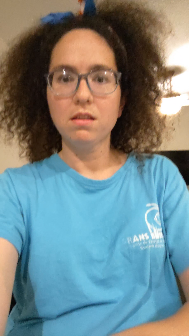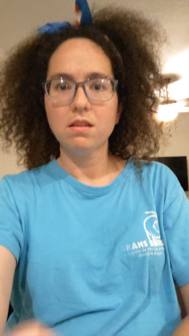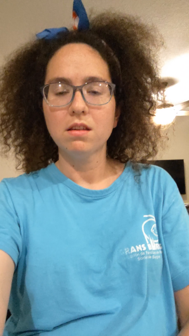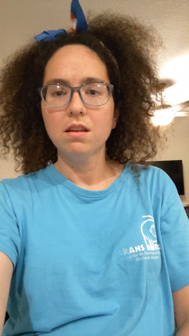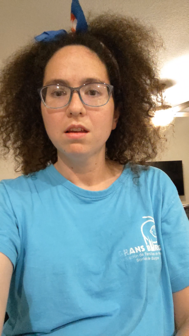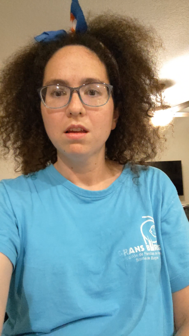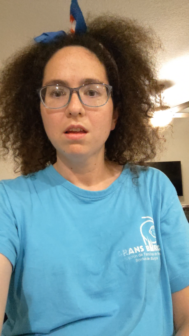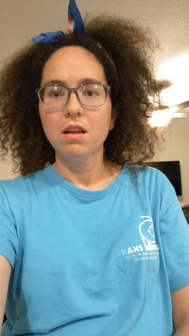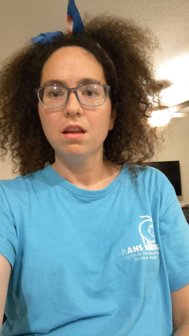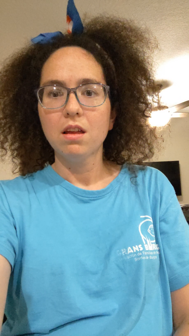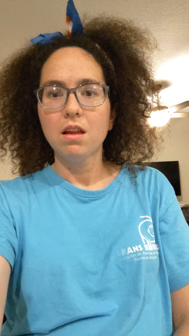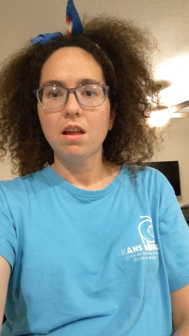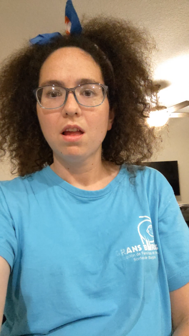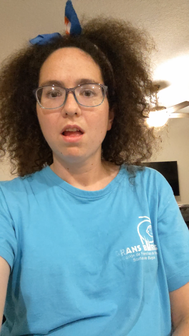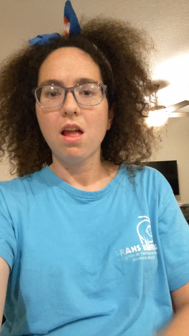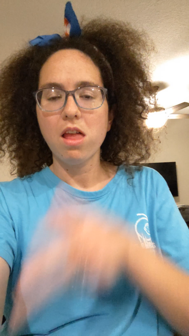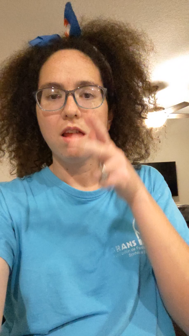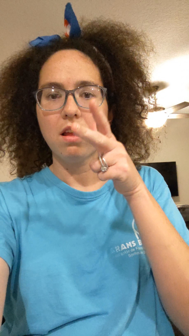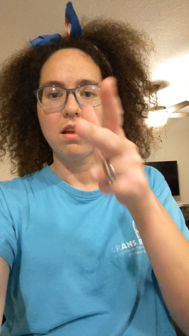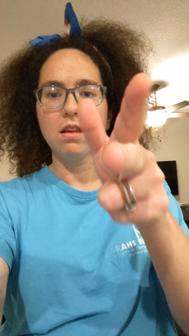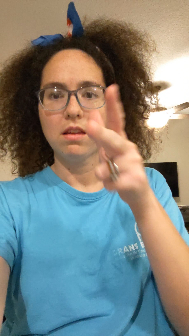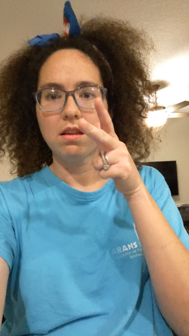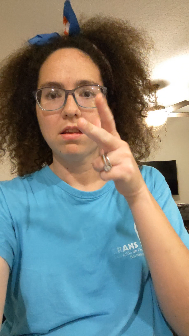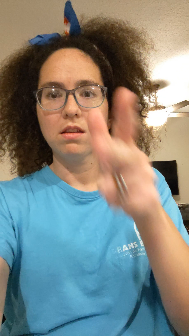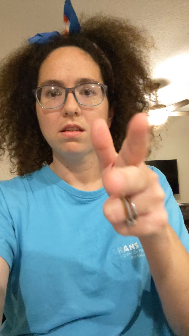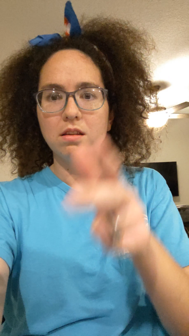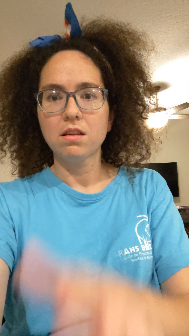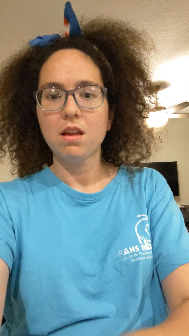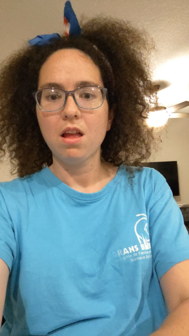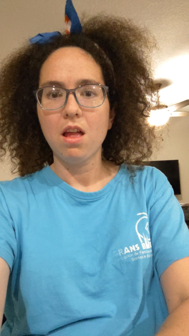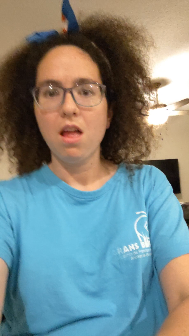garage